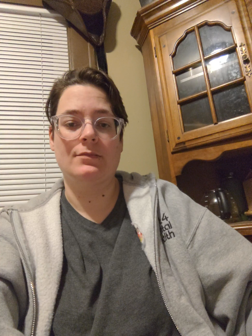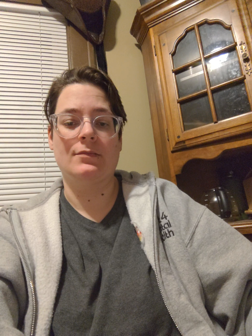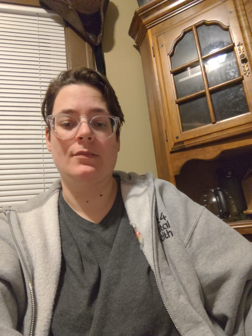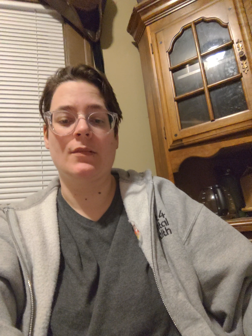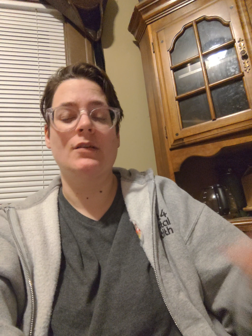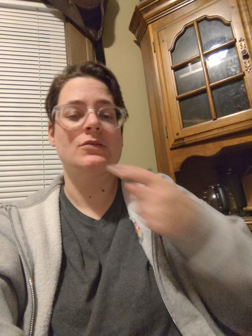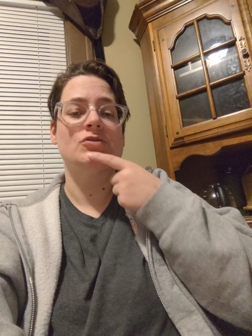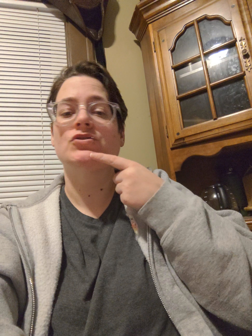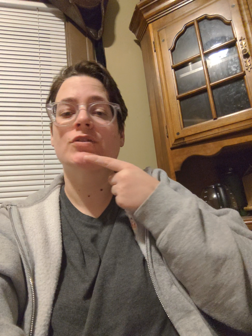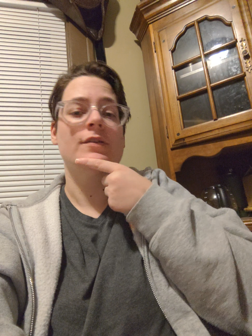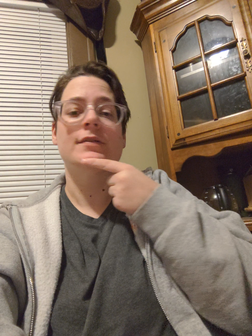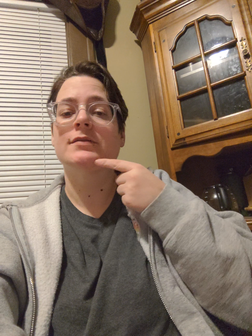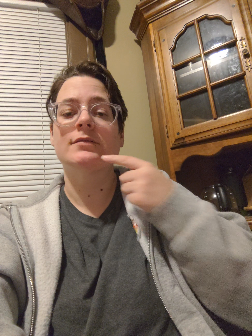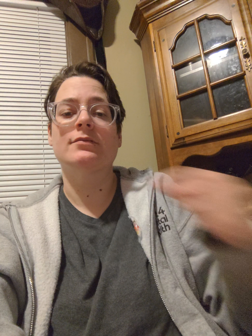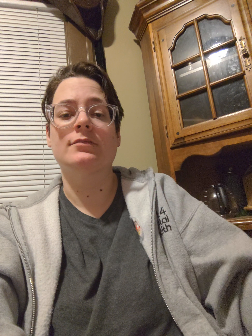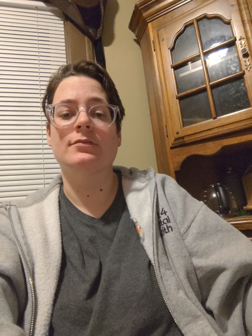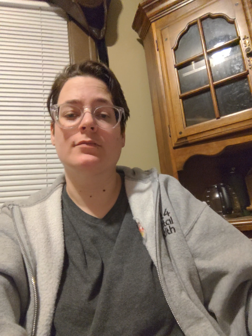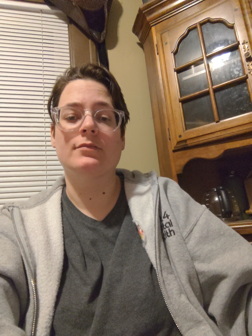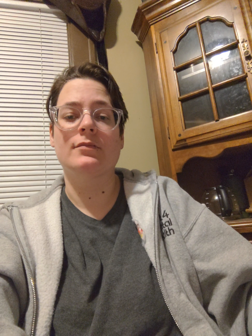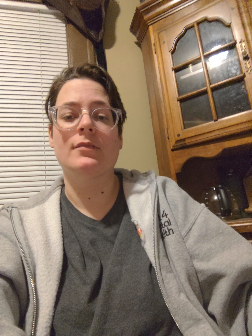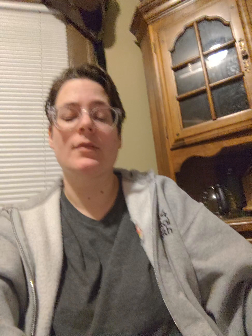chin